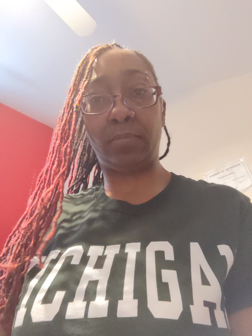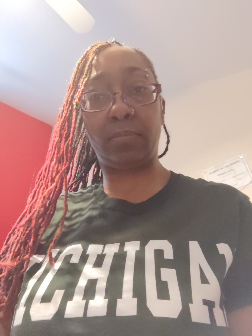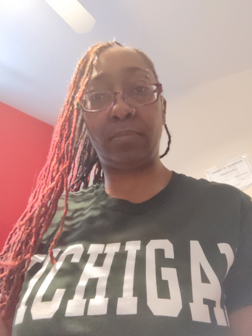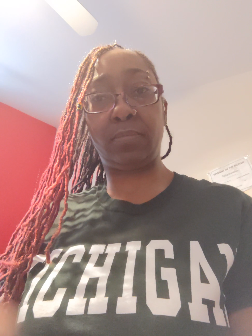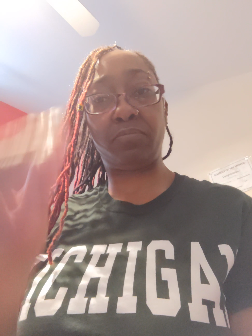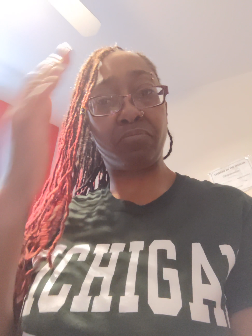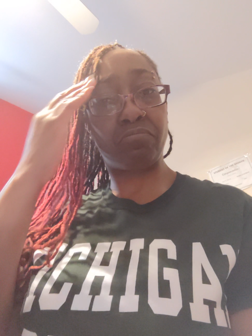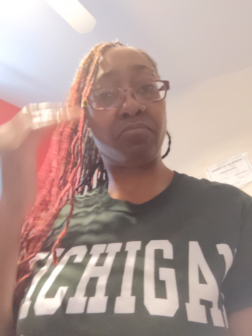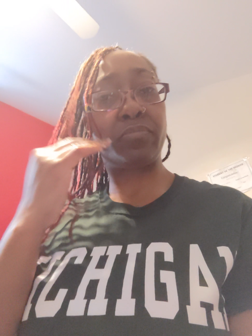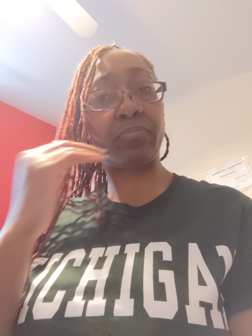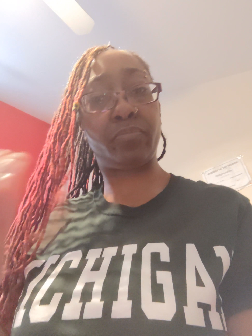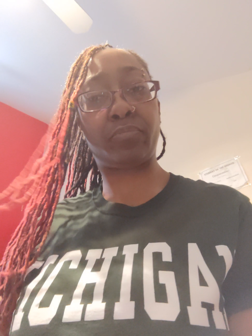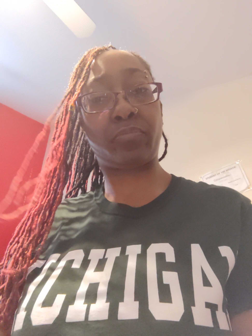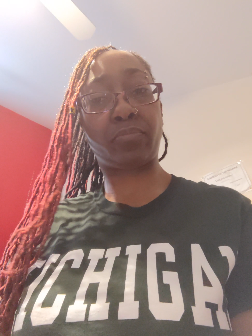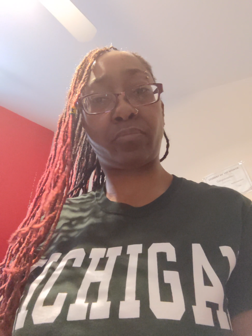head